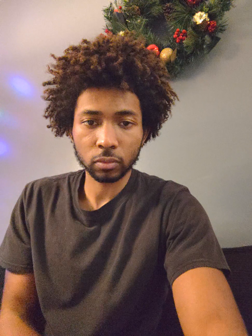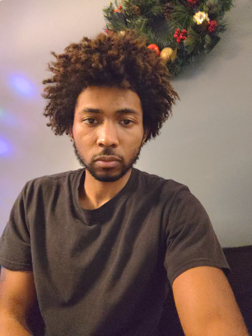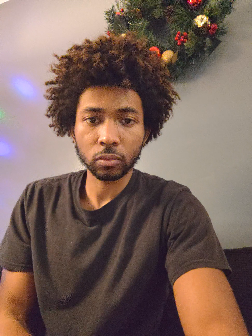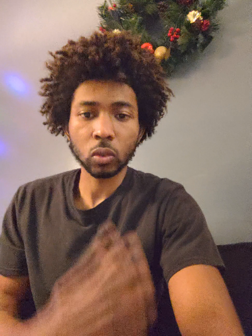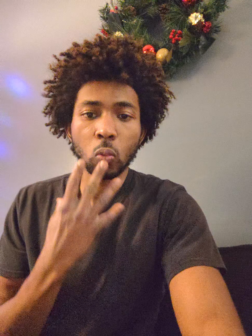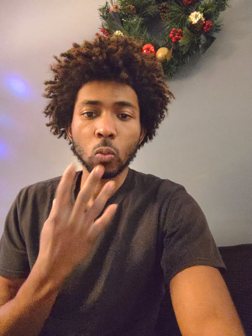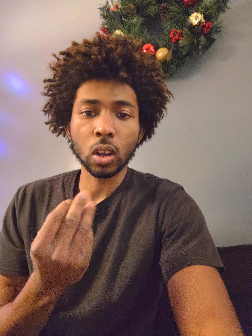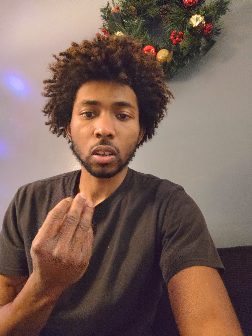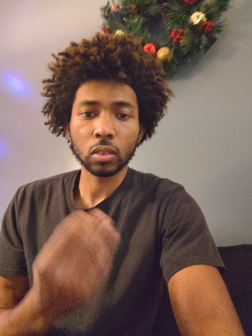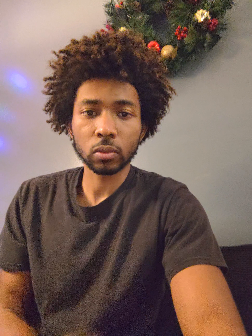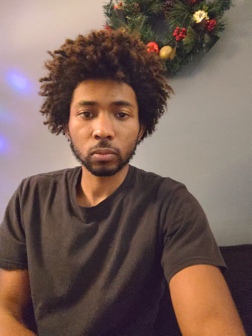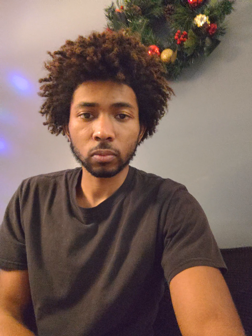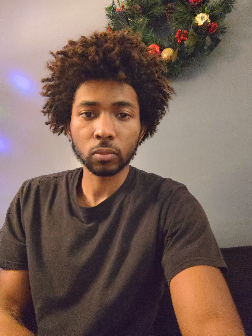wet